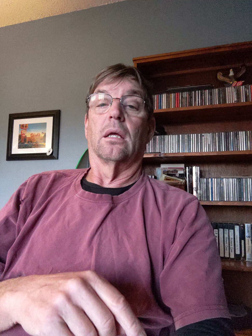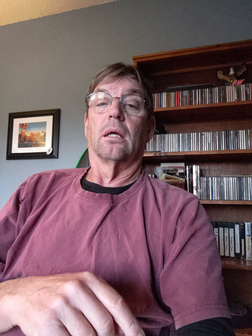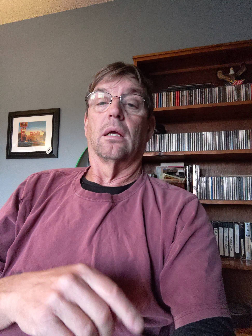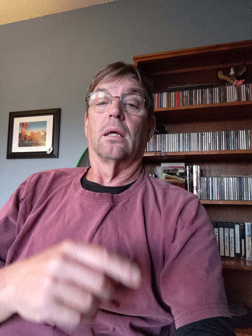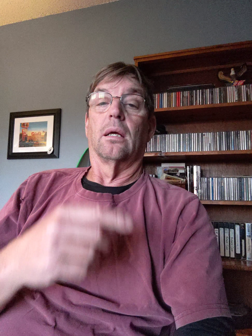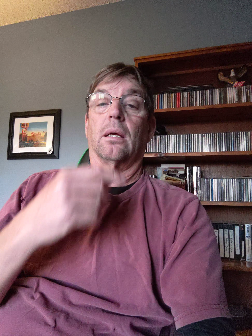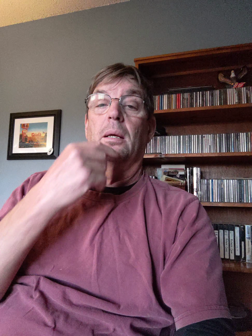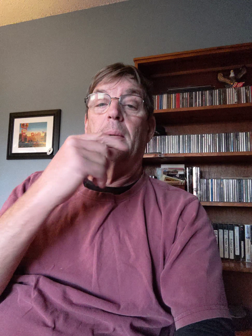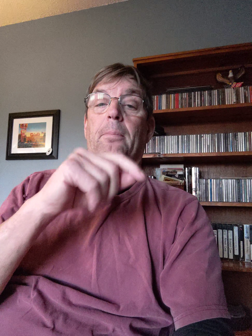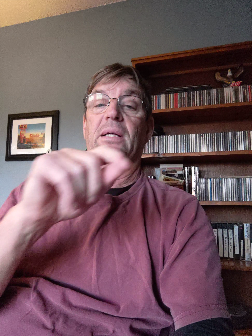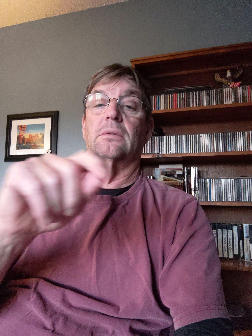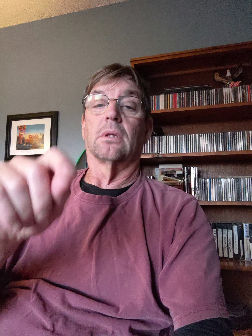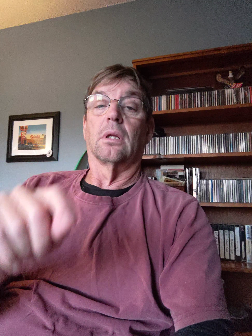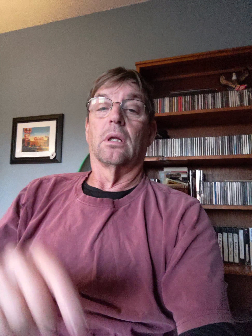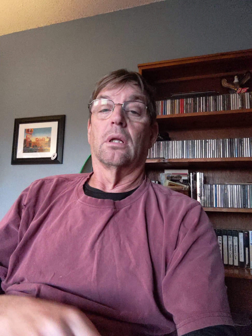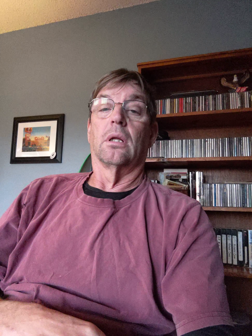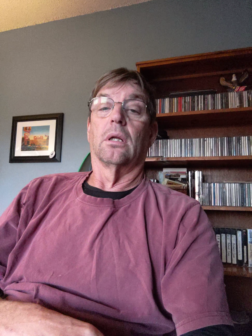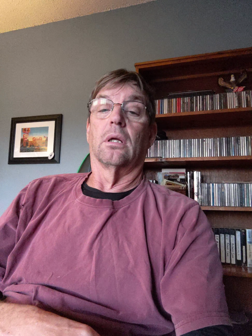pencil